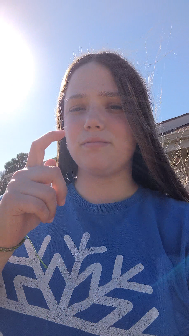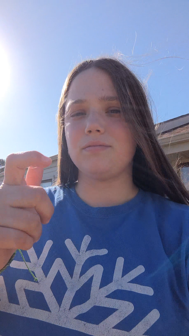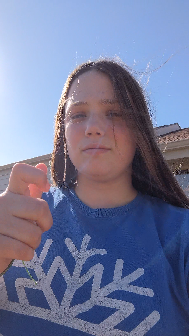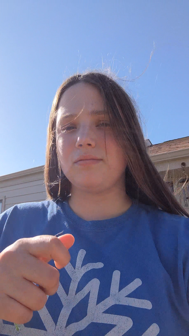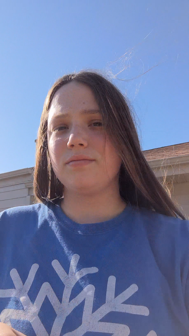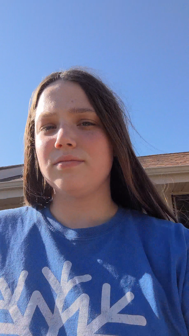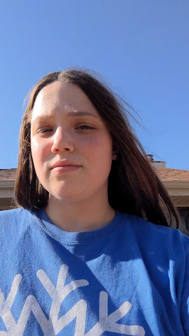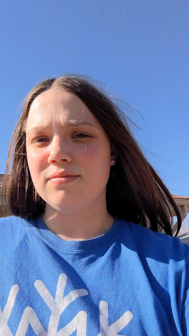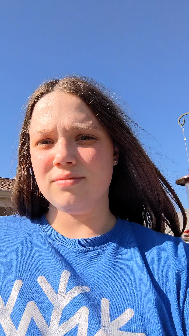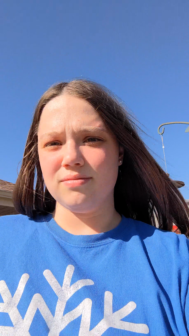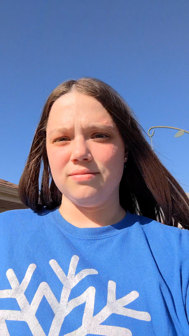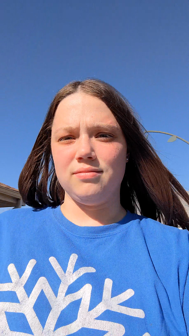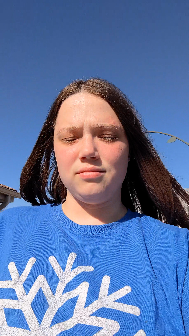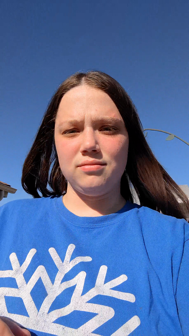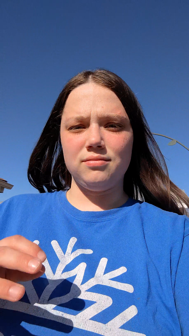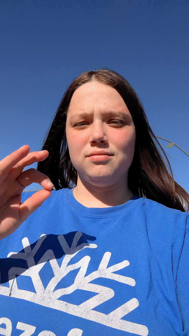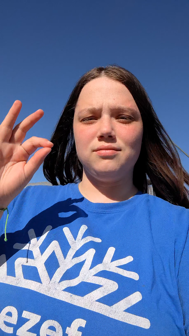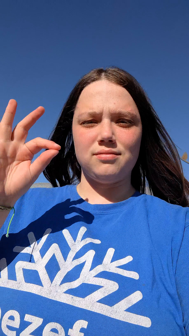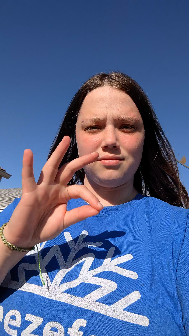fit